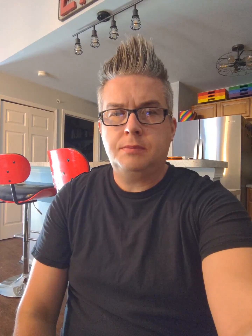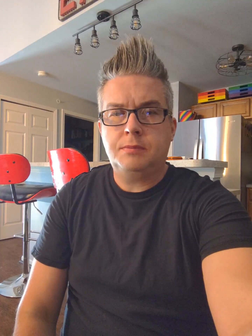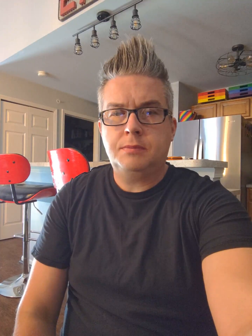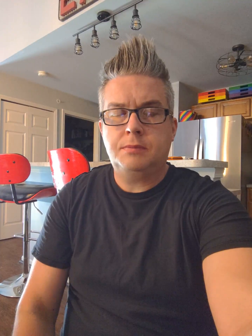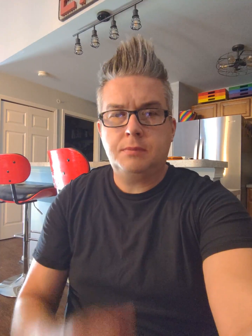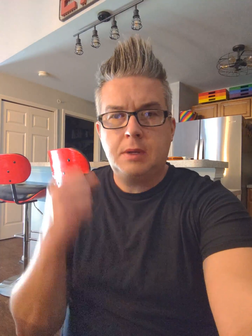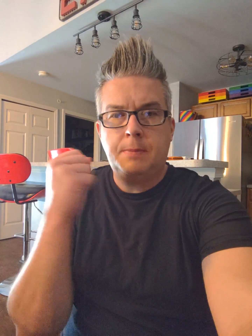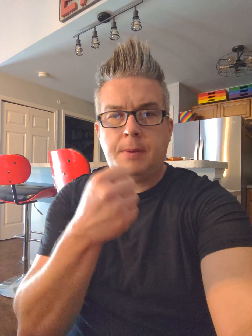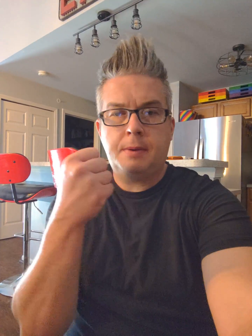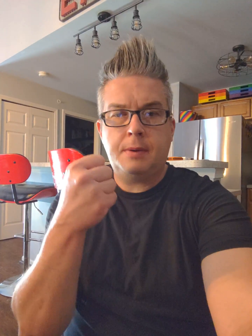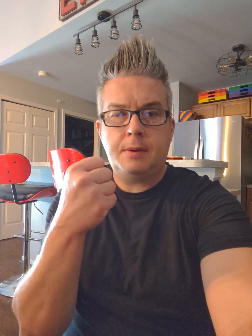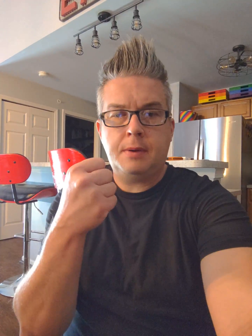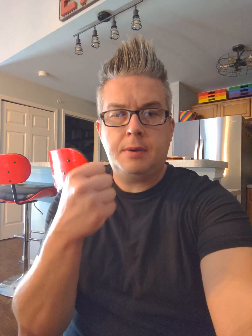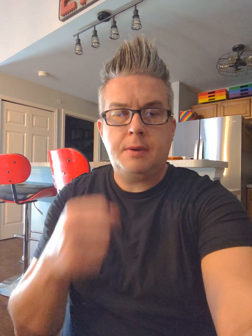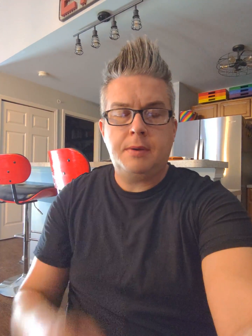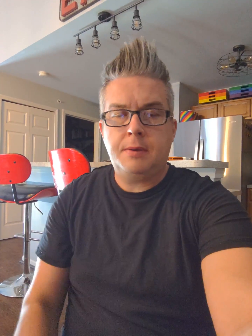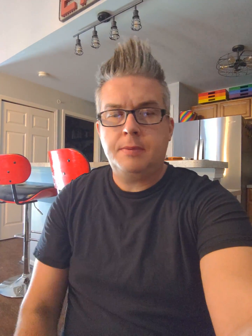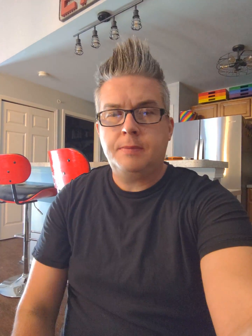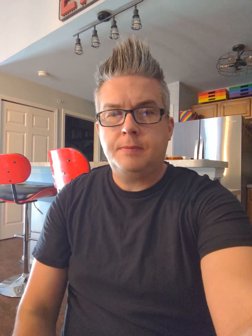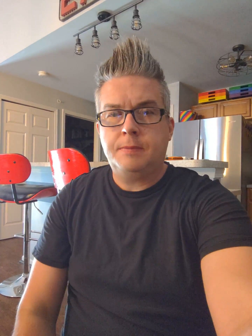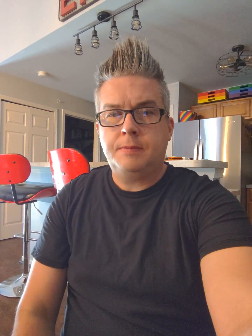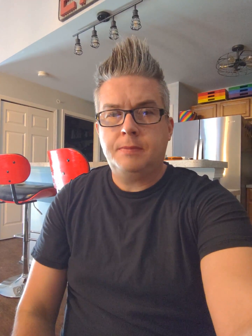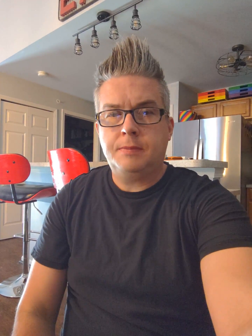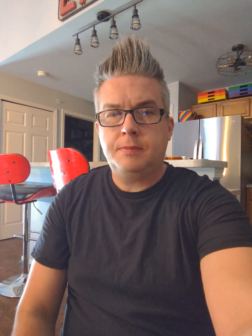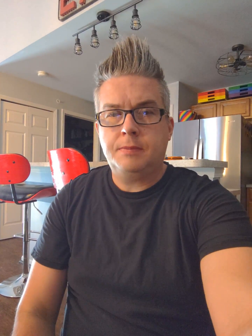hit